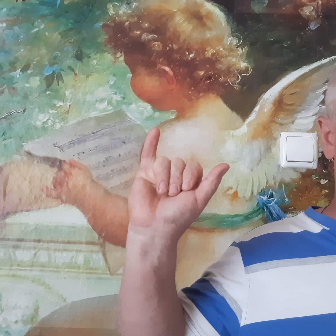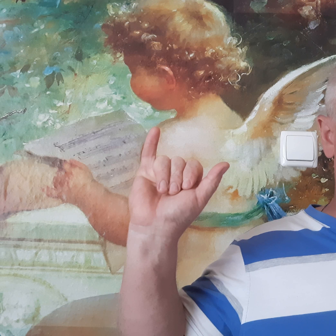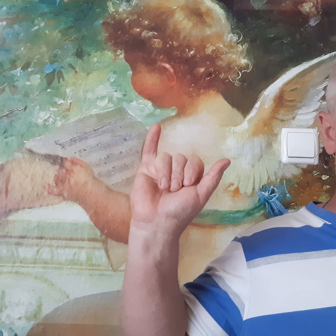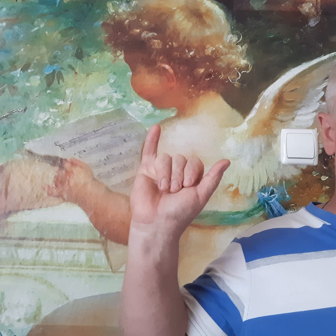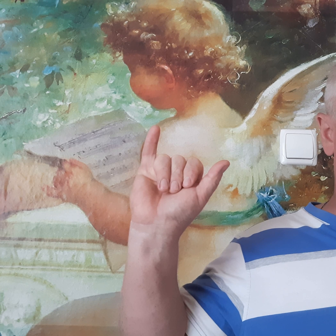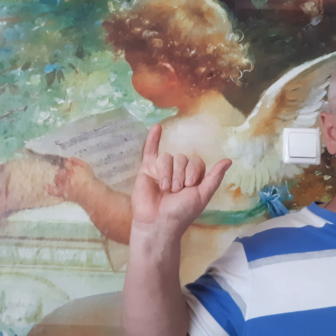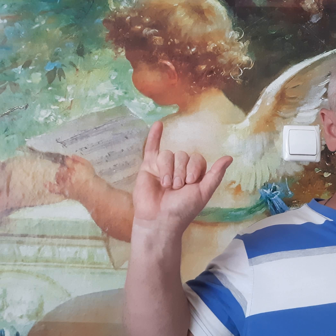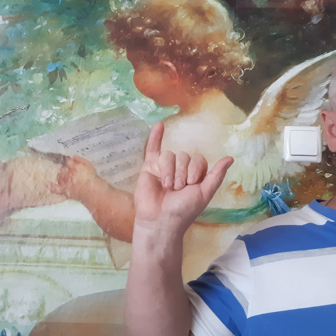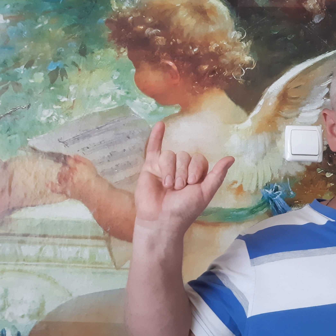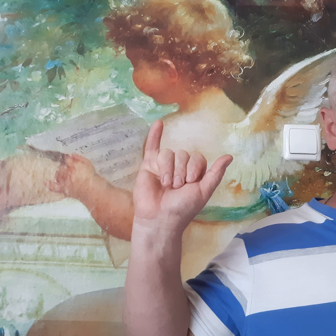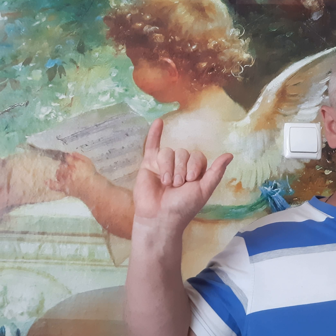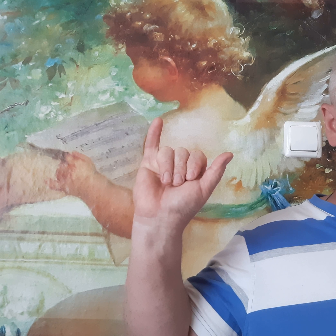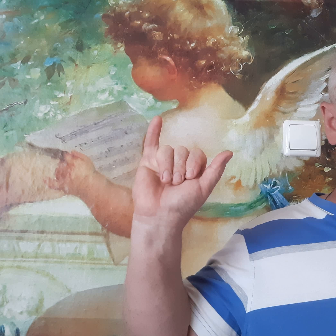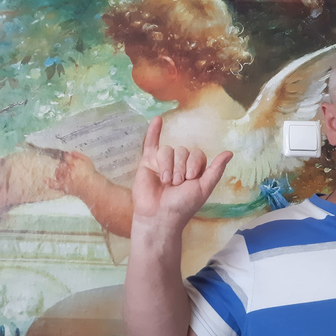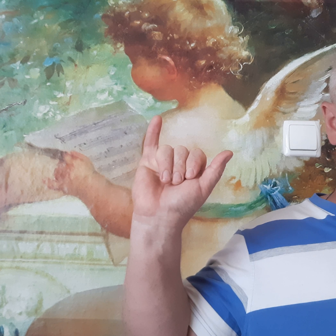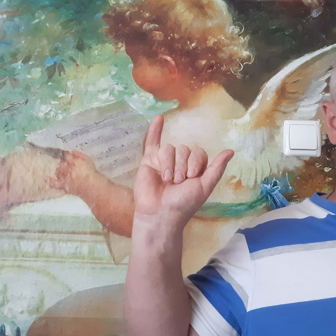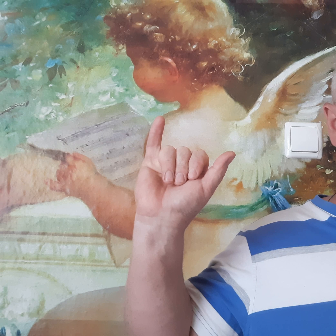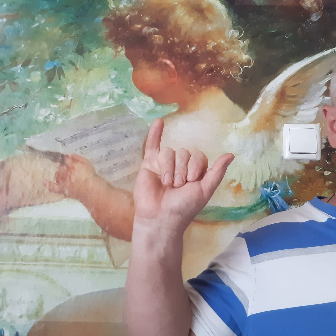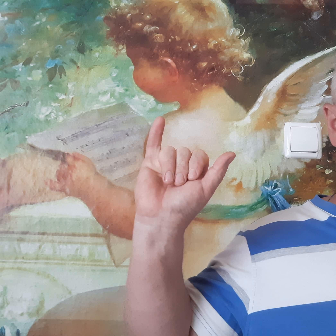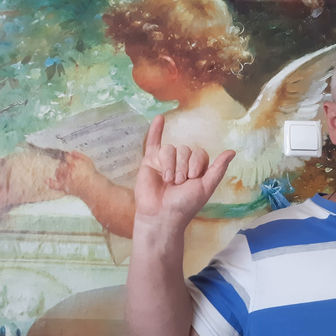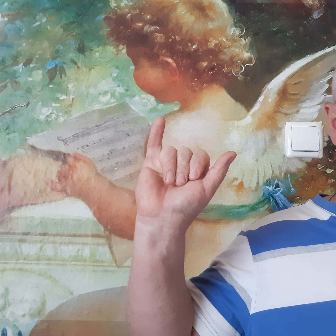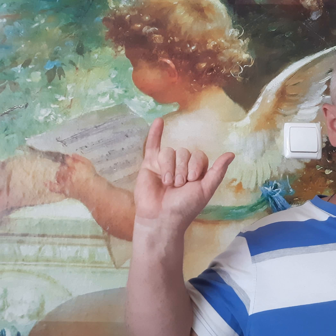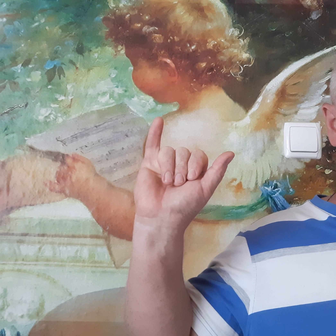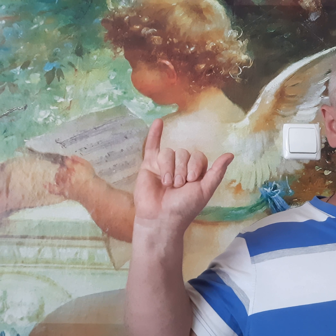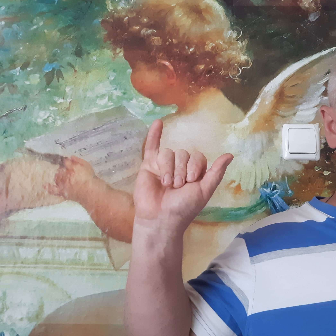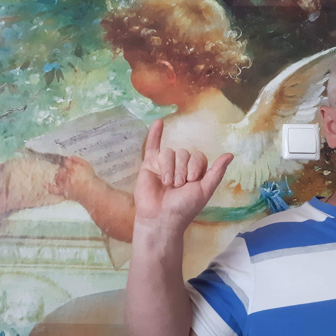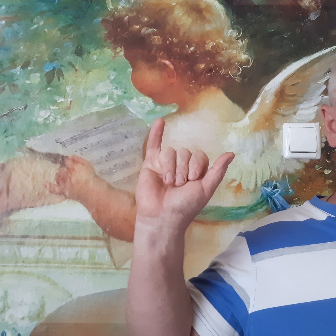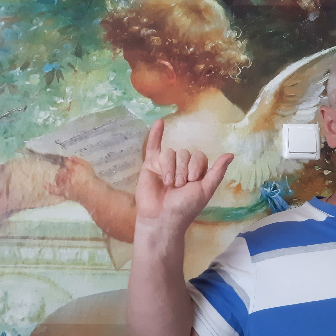У